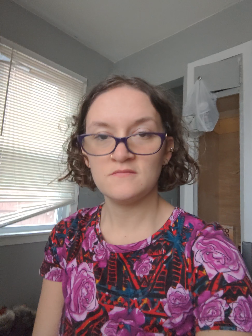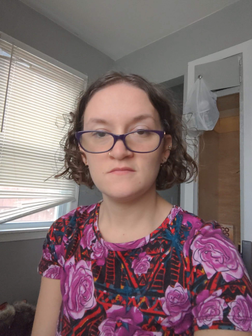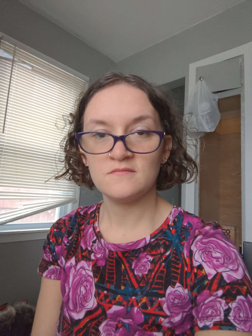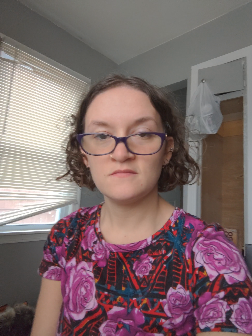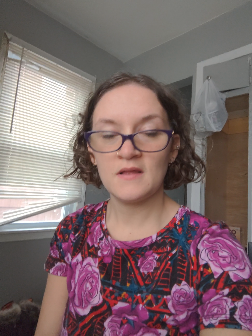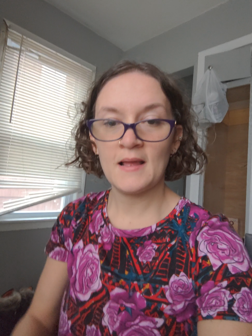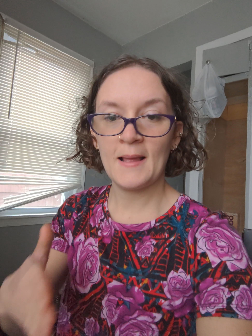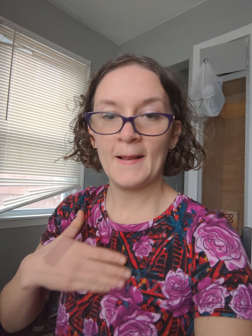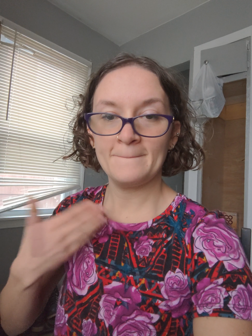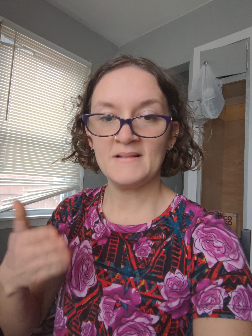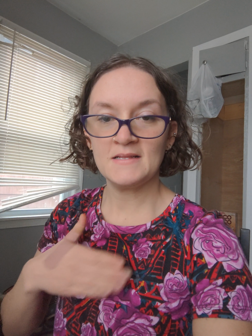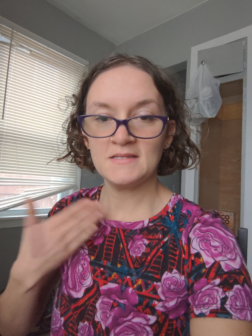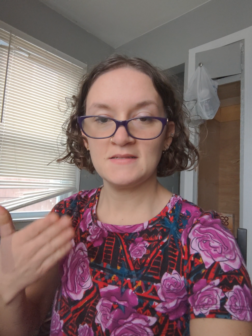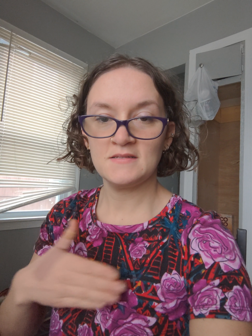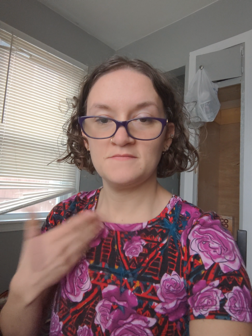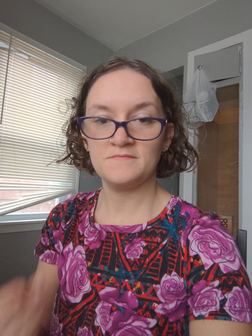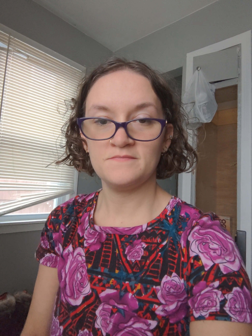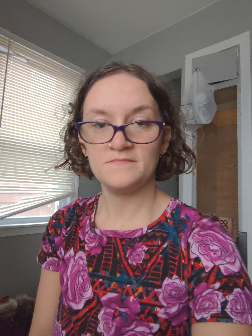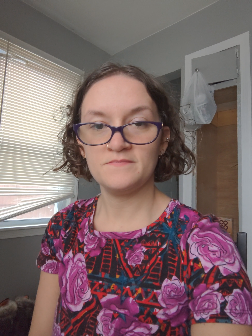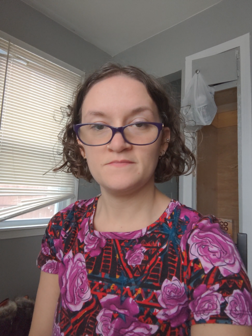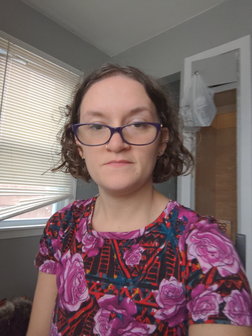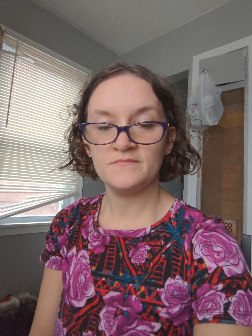happy